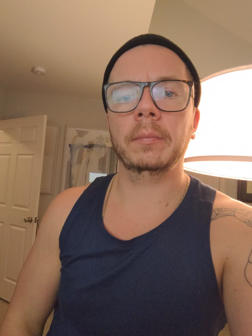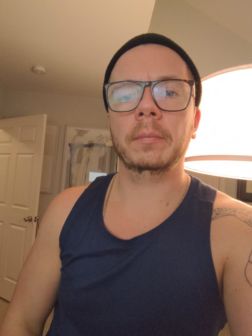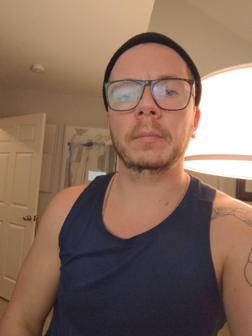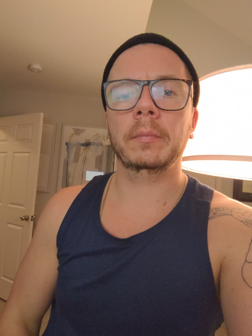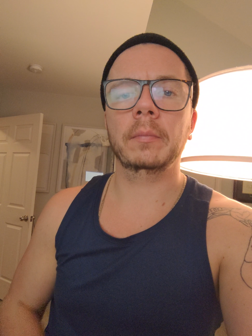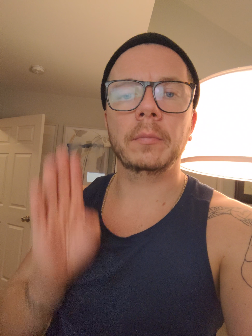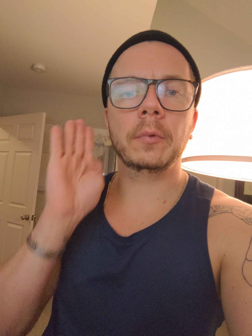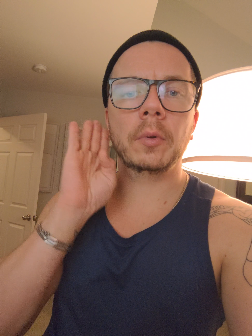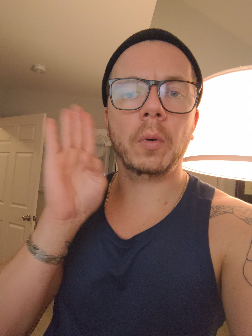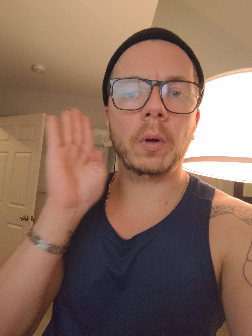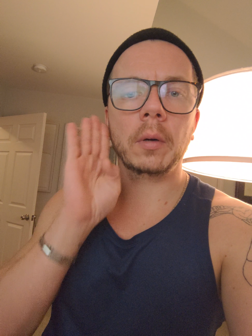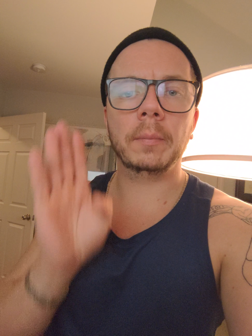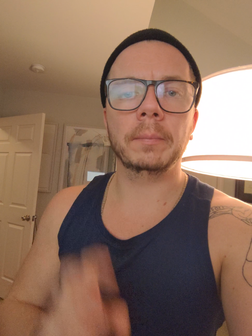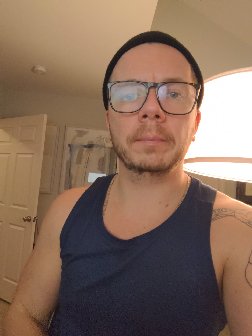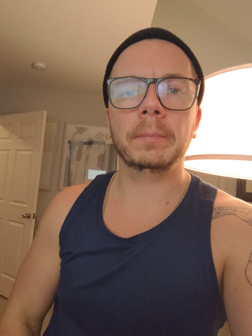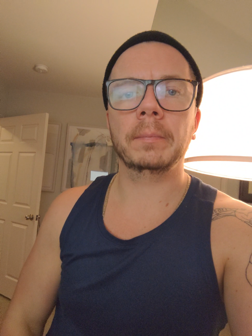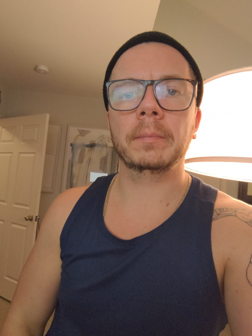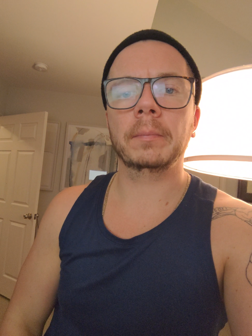dog